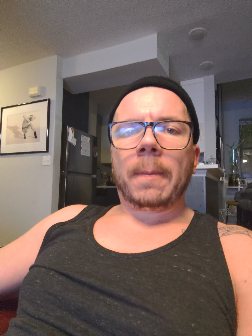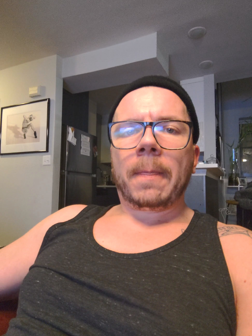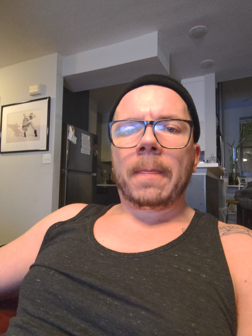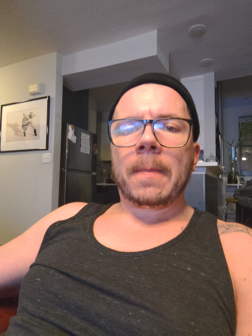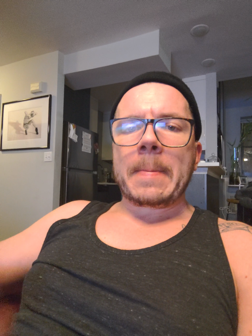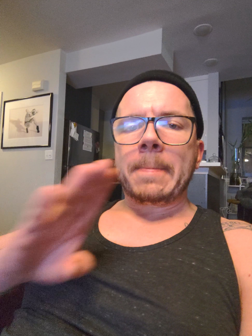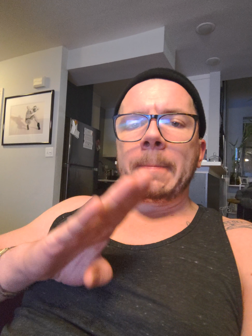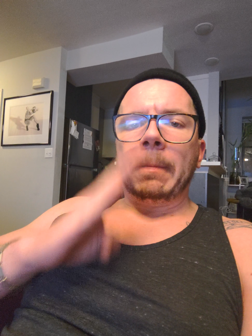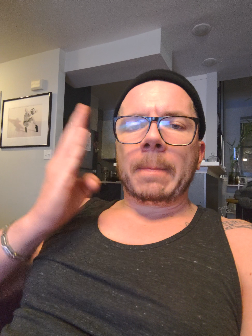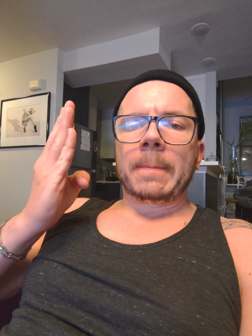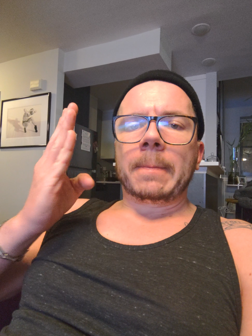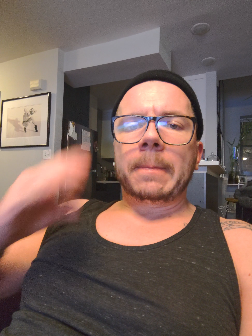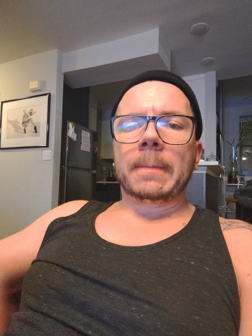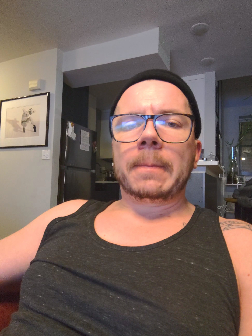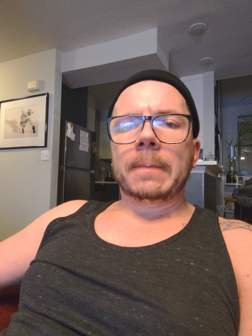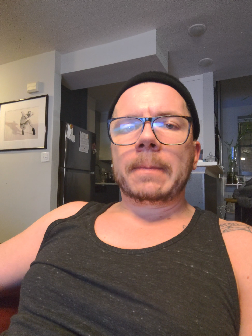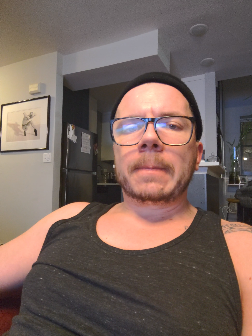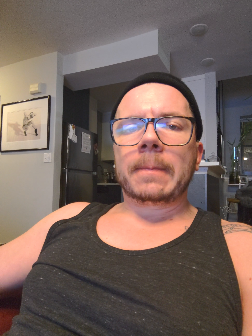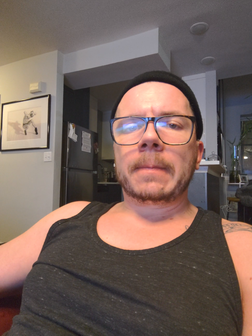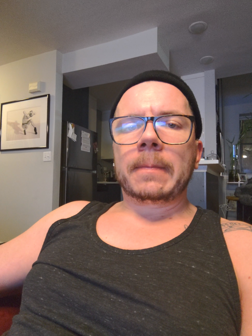open